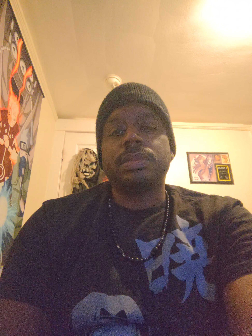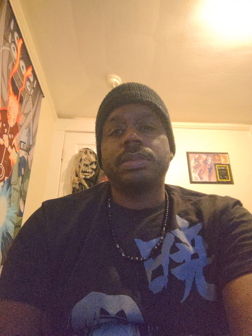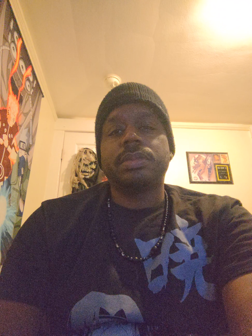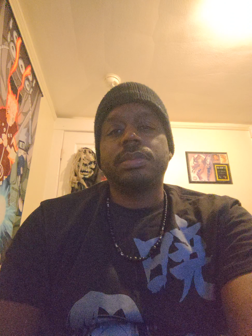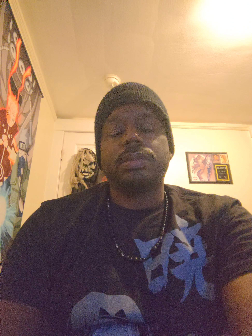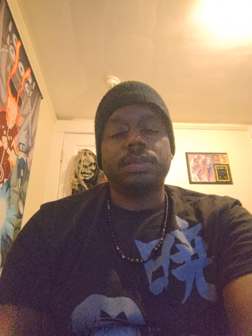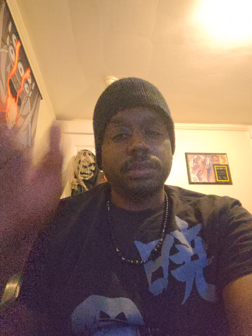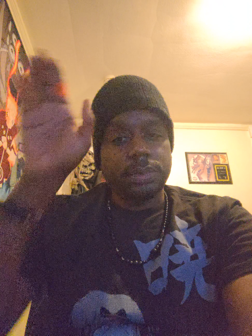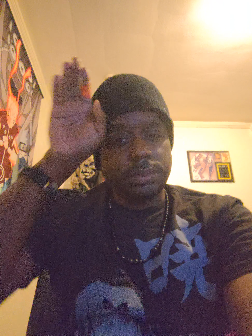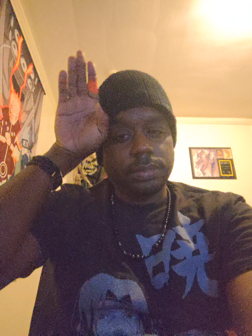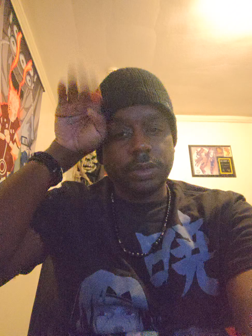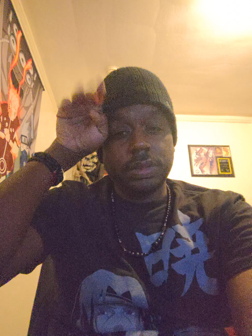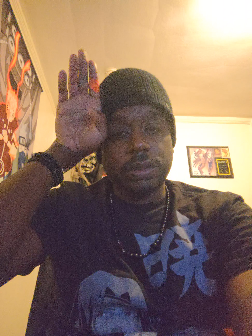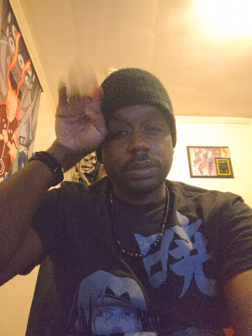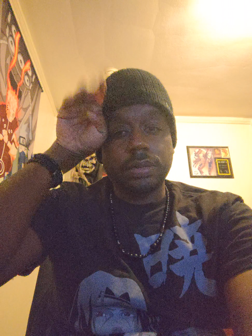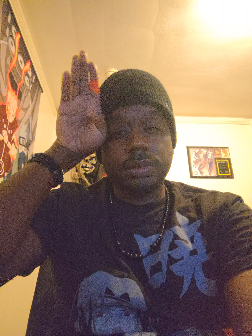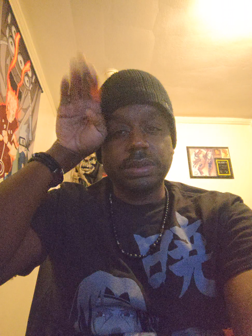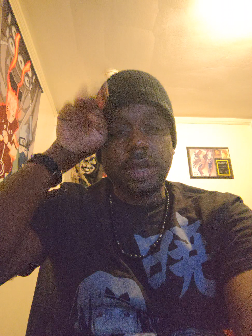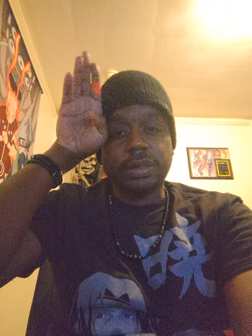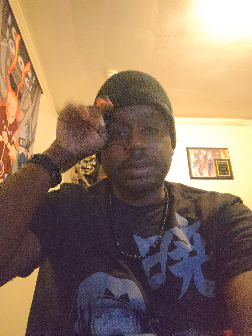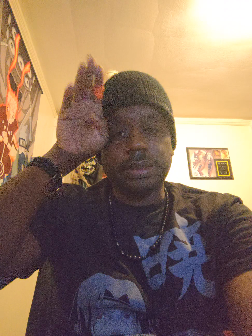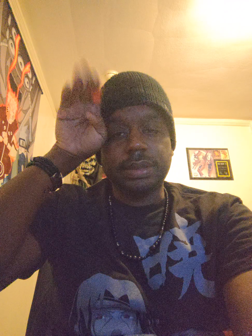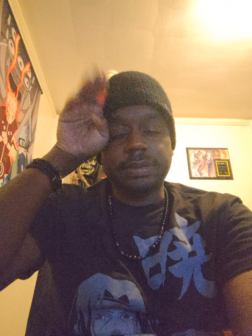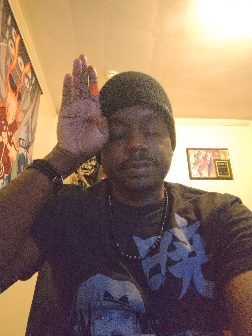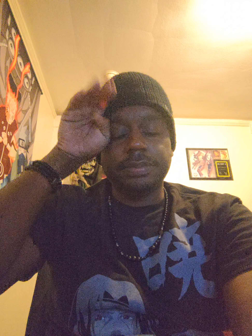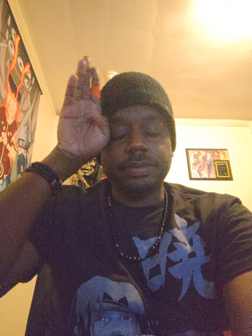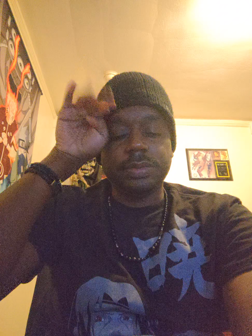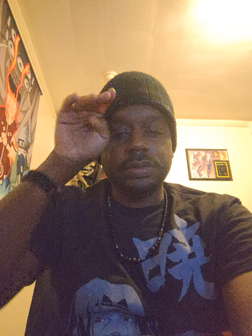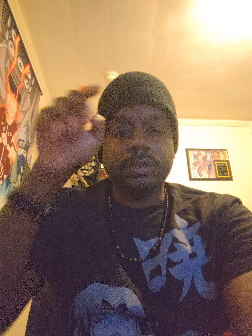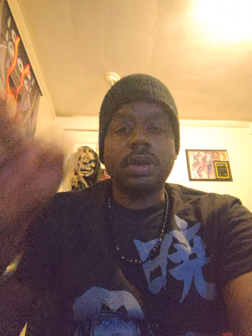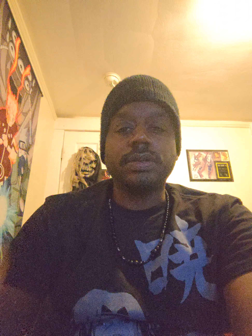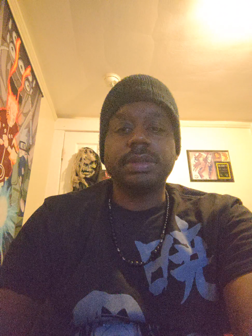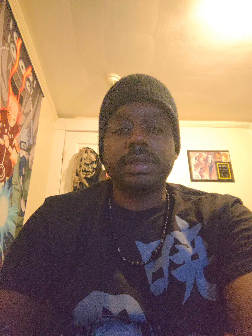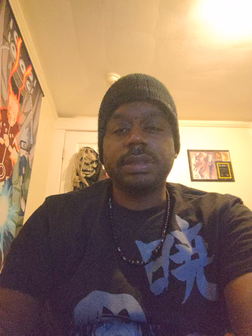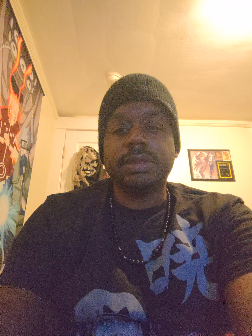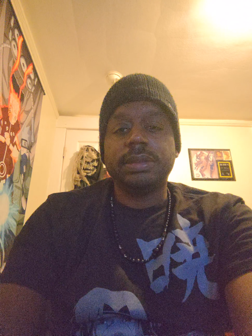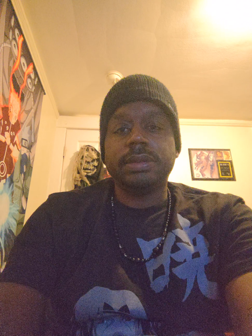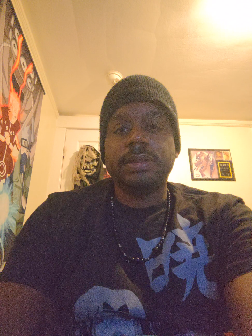donkey